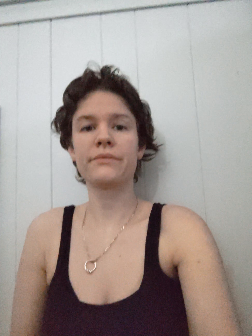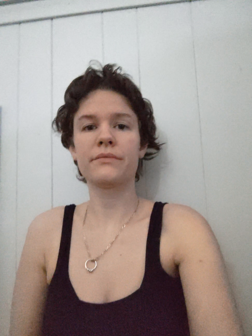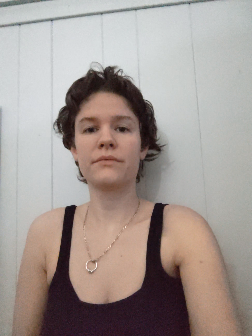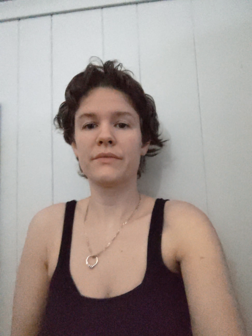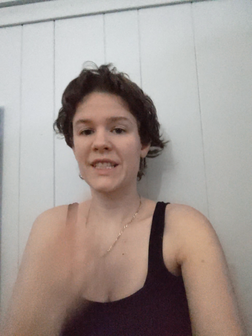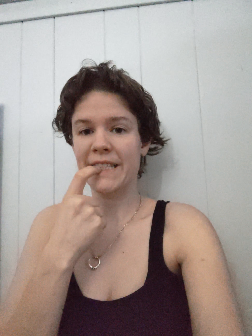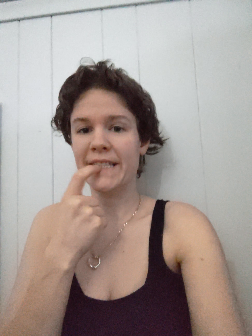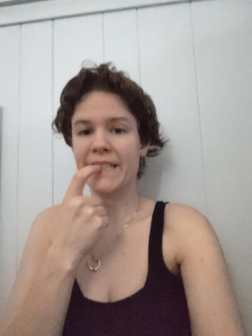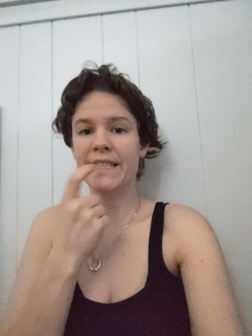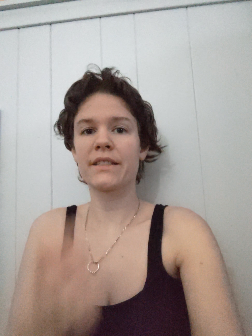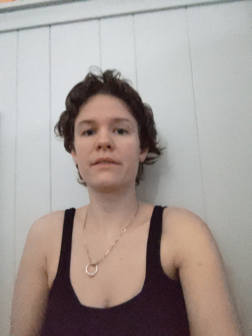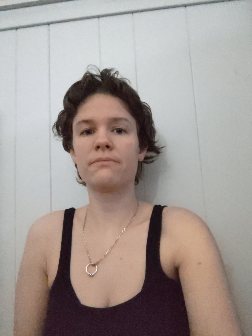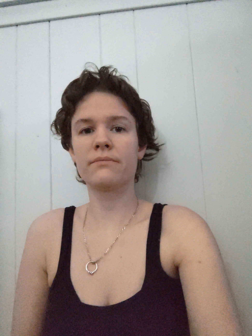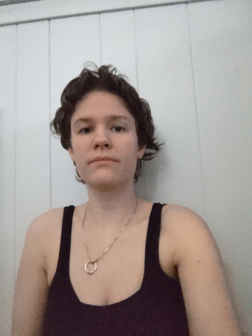tooth